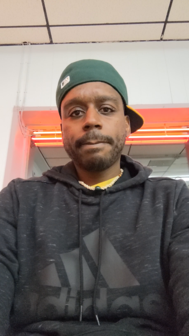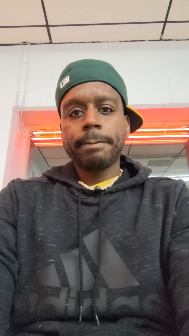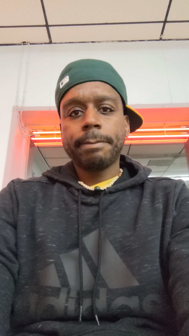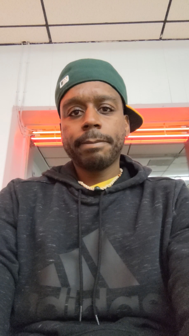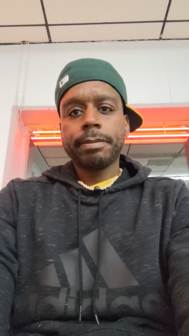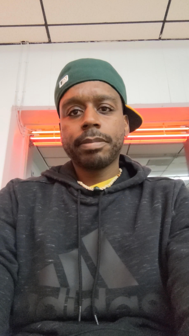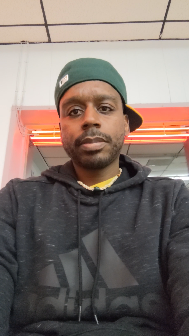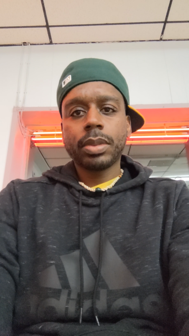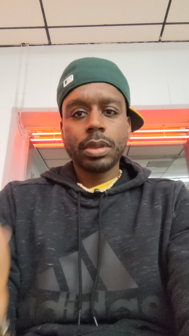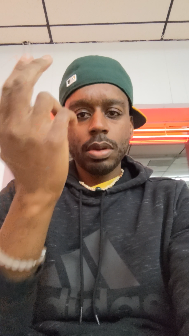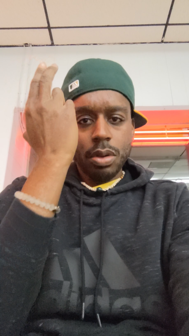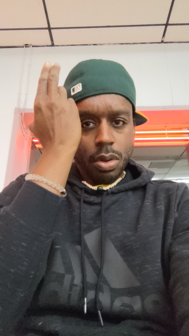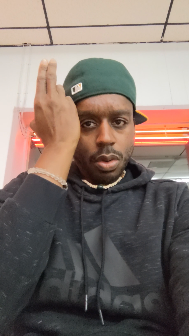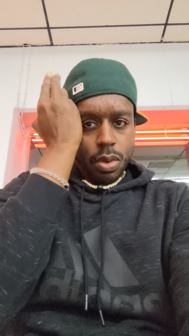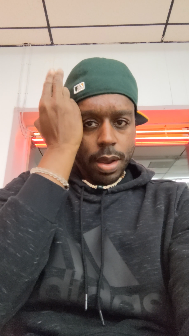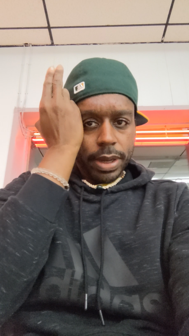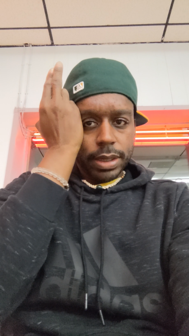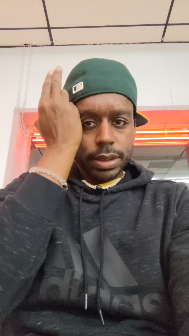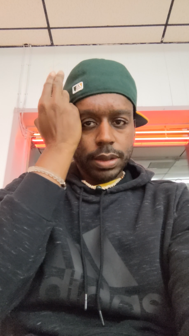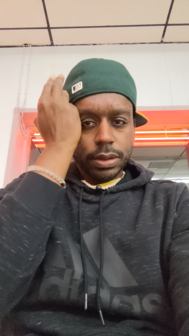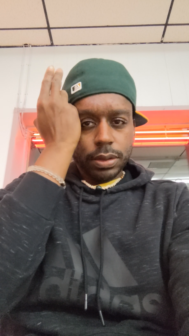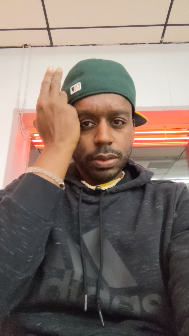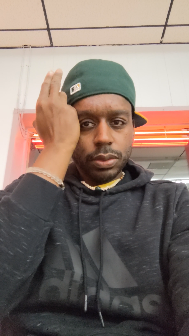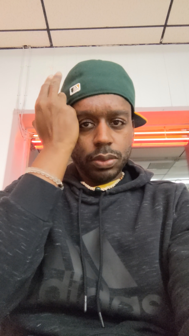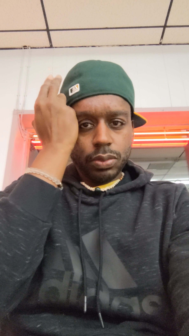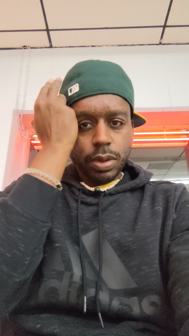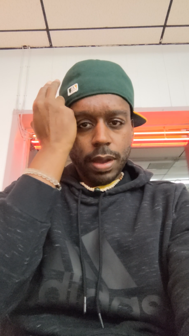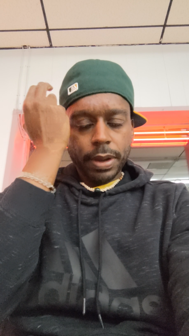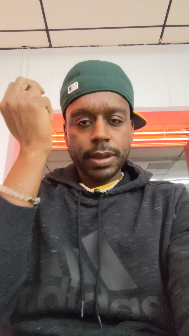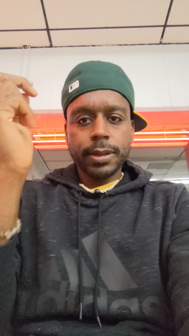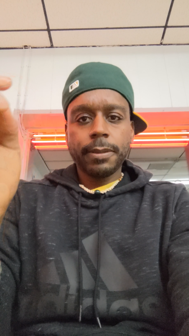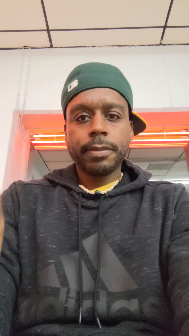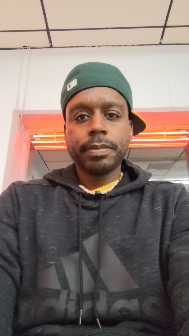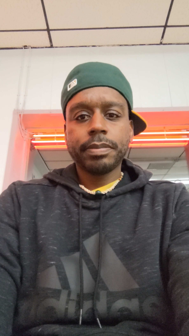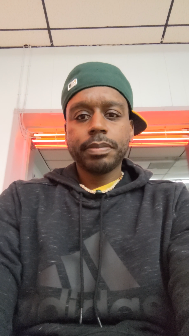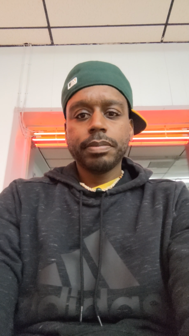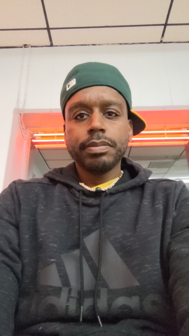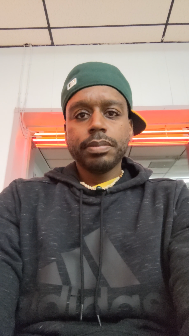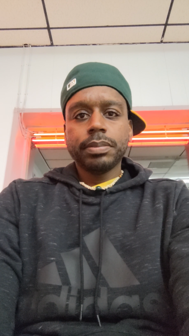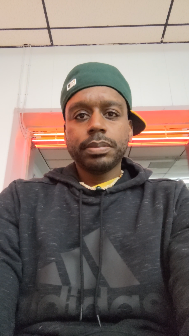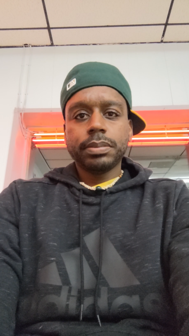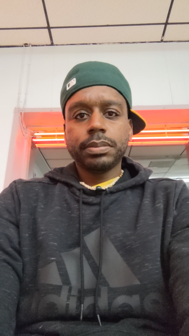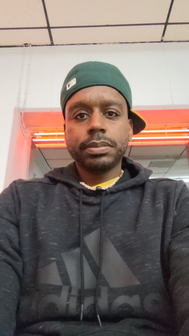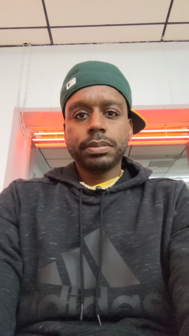rabbit